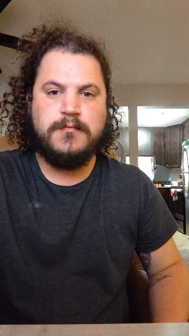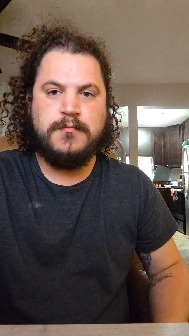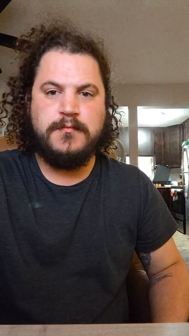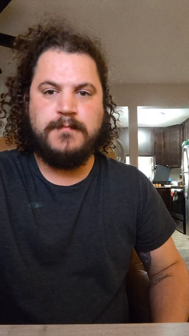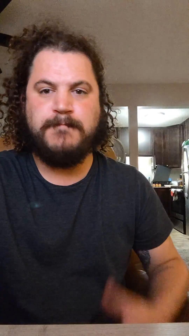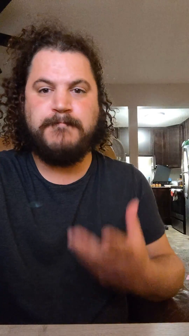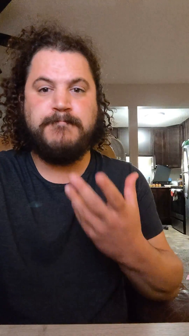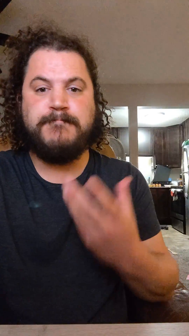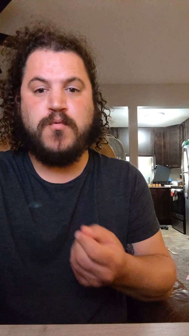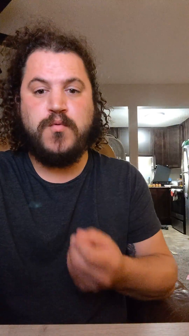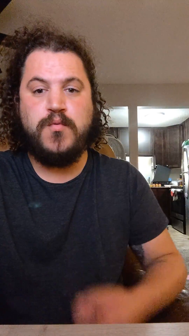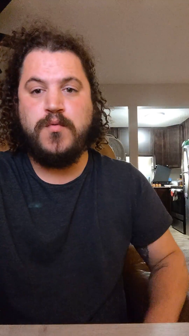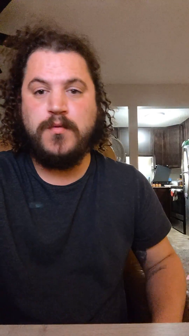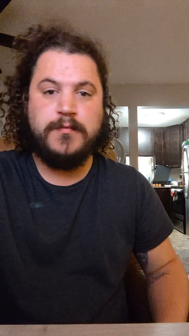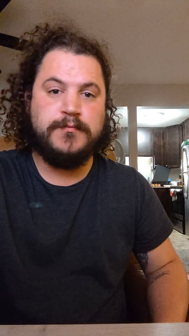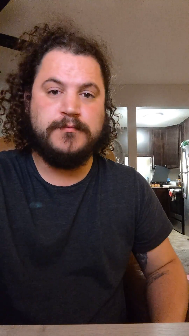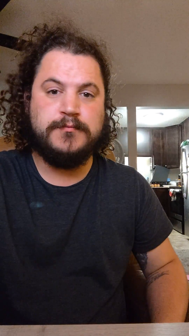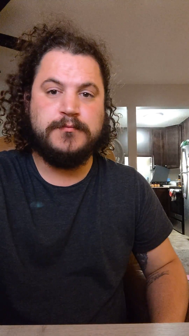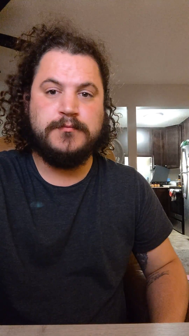poor